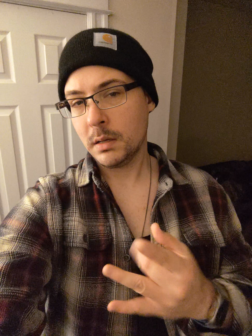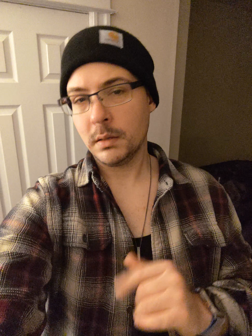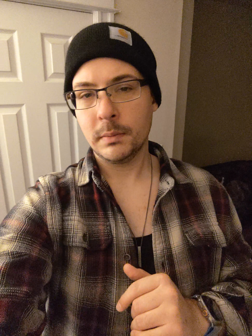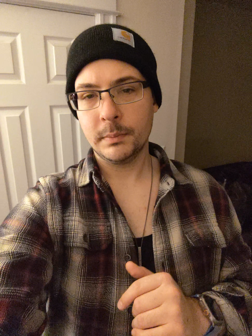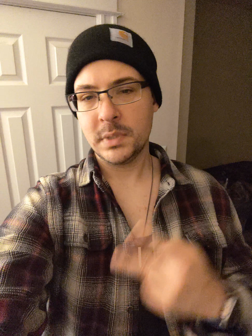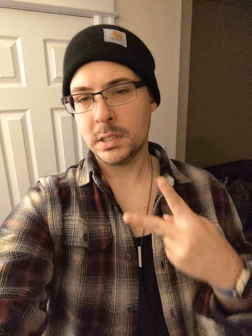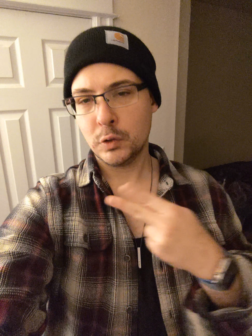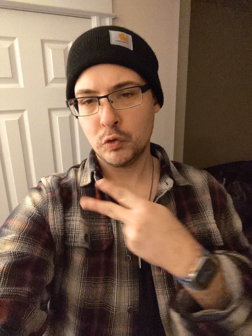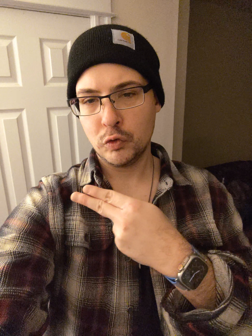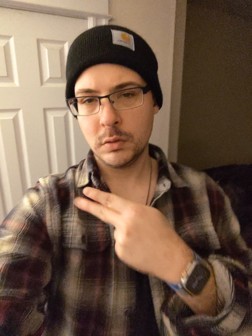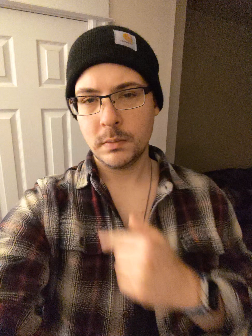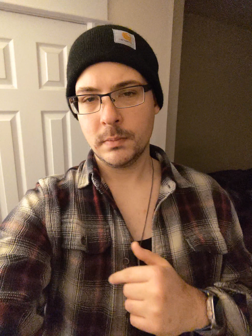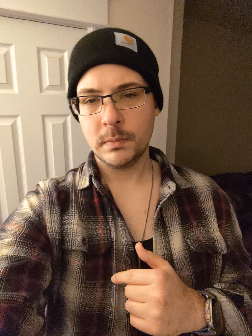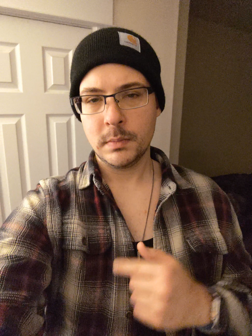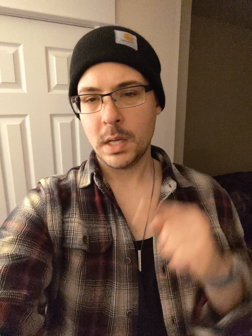scissors